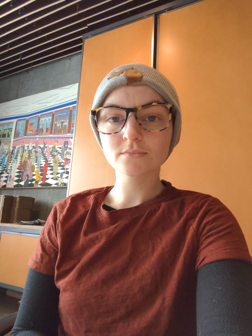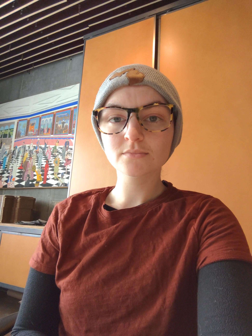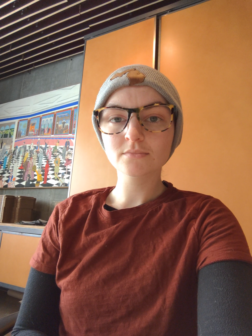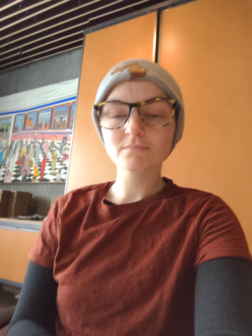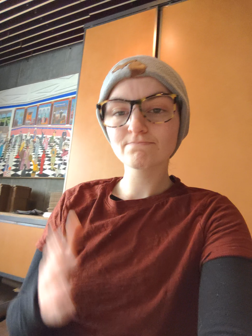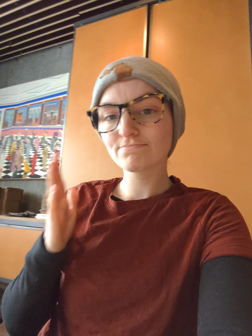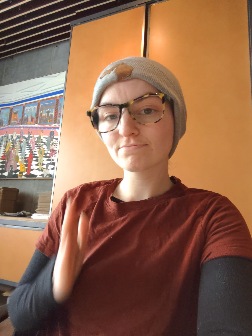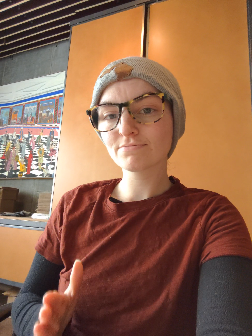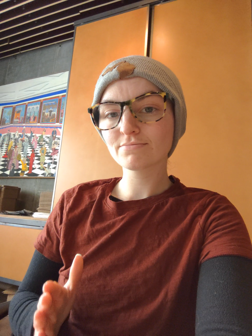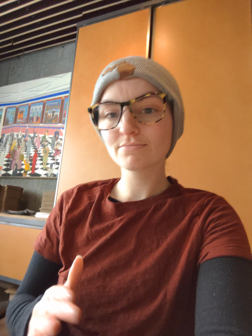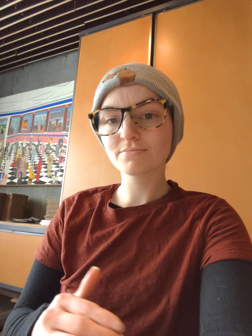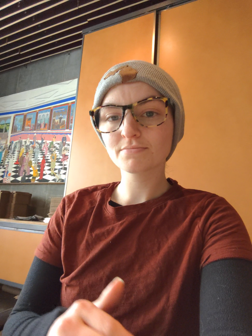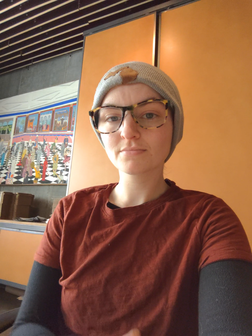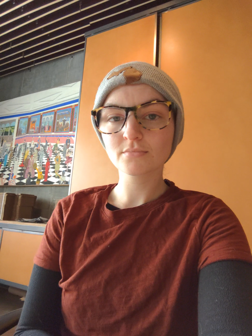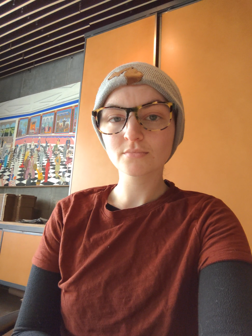beside